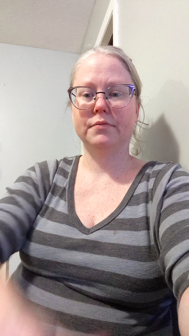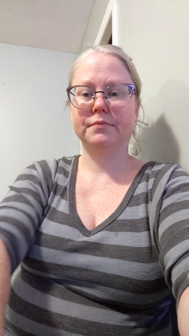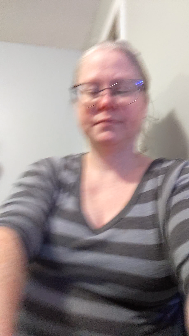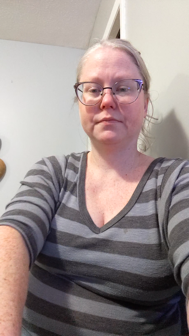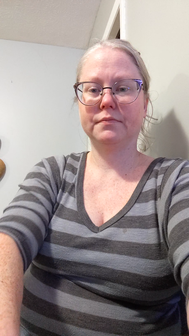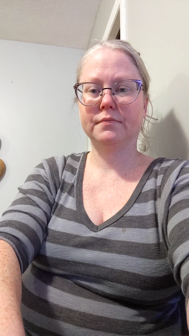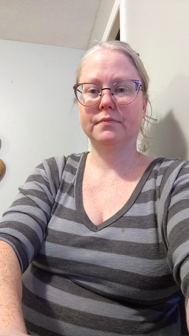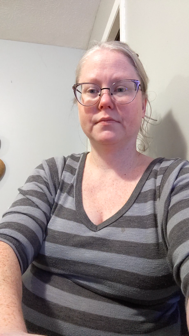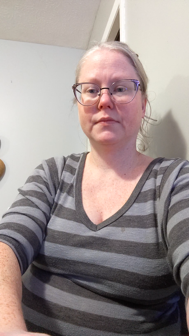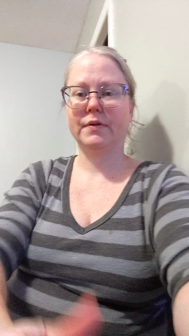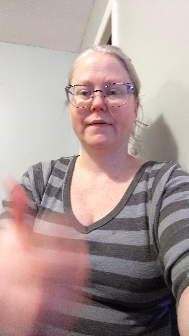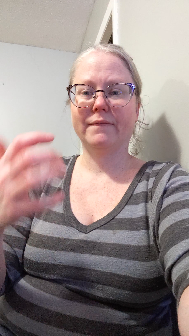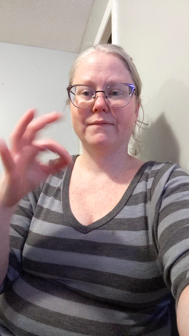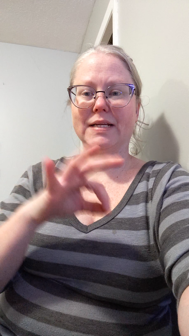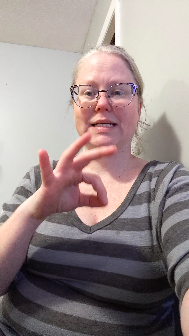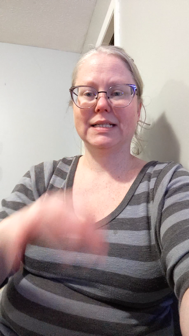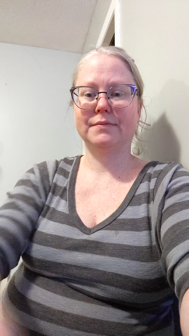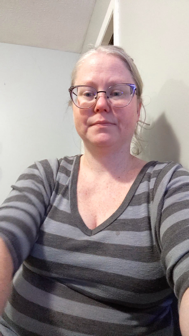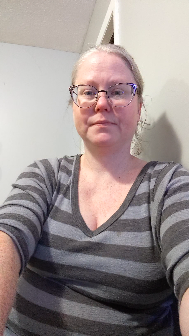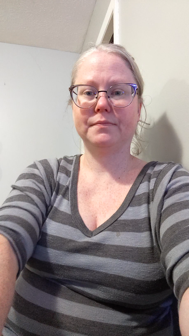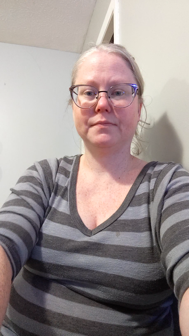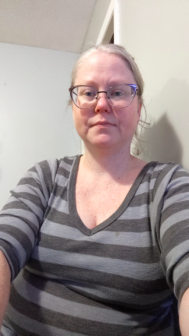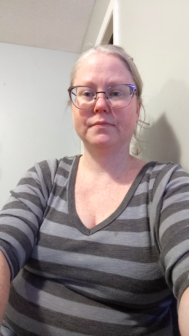fit